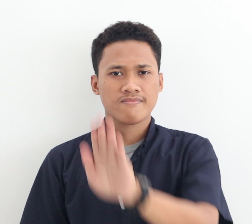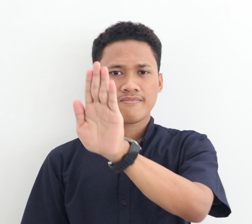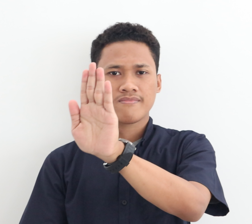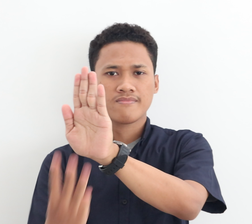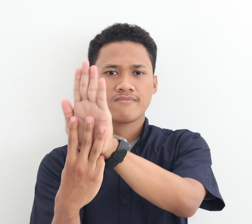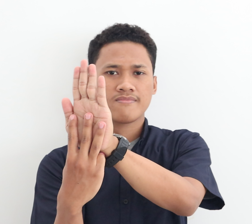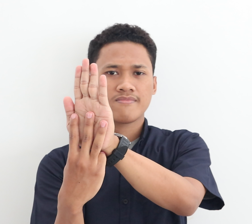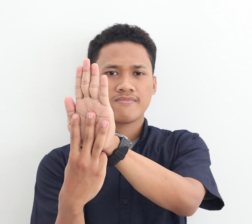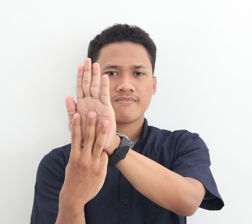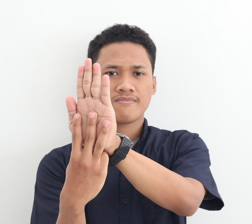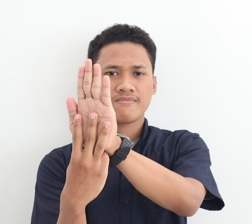M